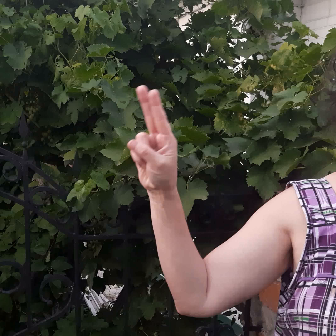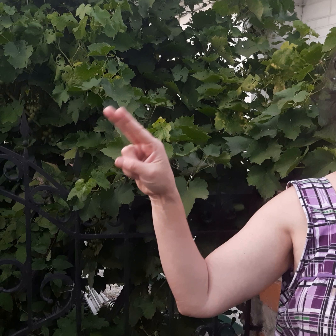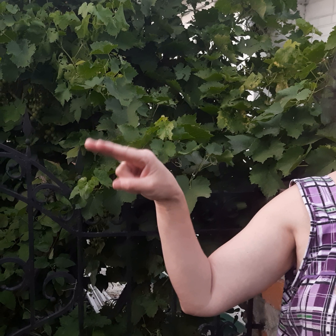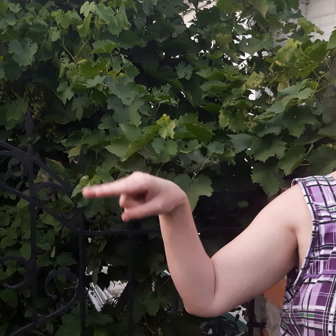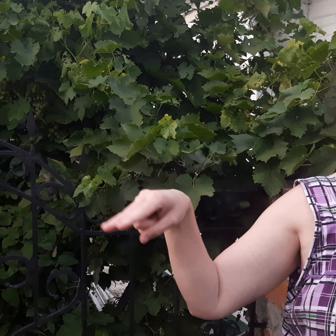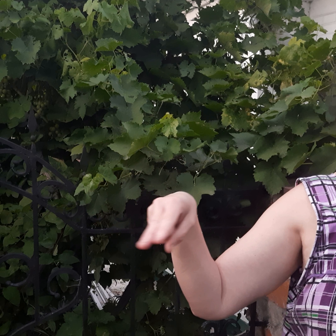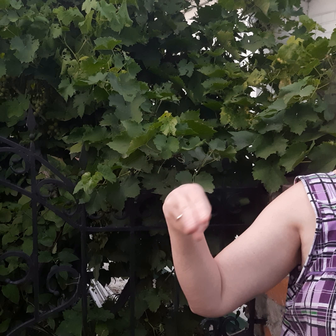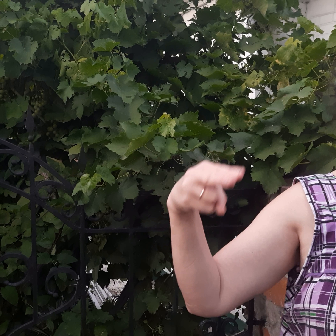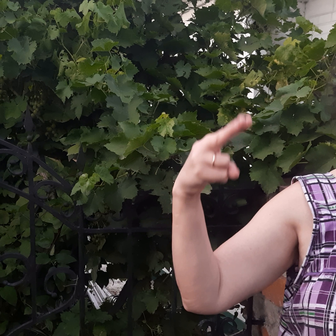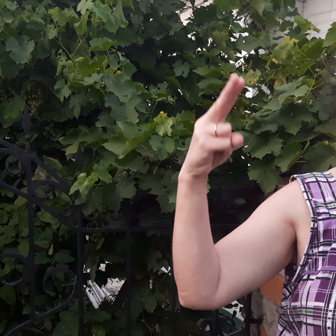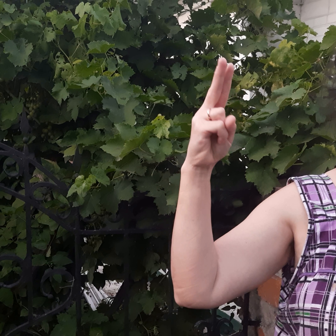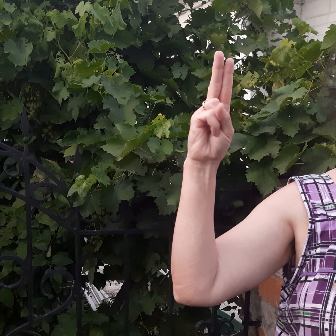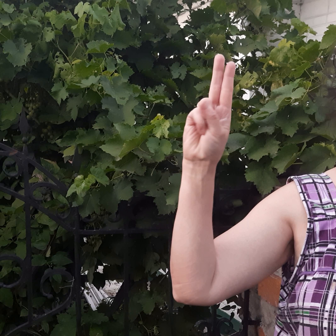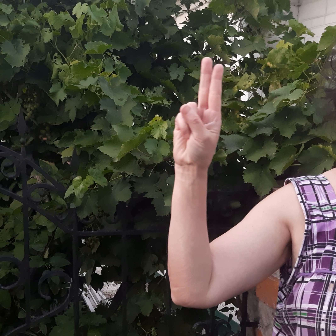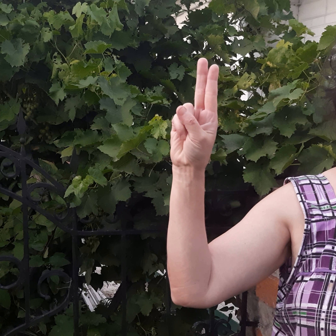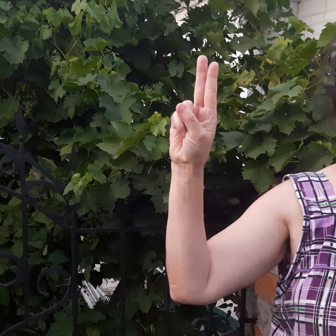Д